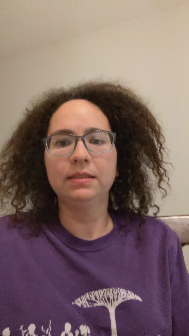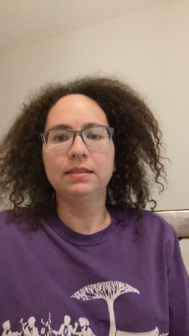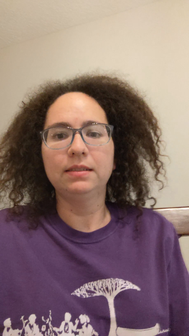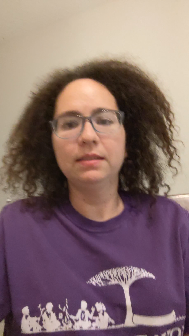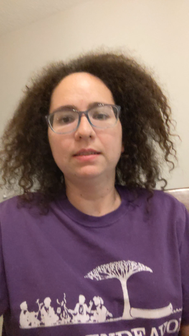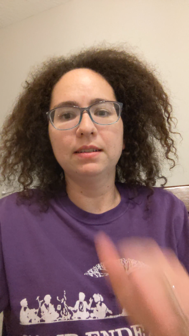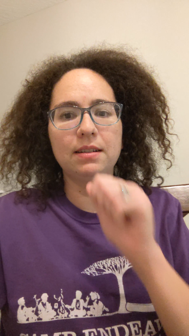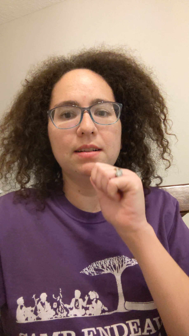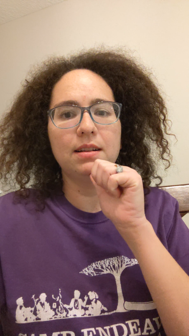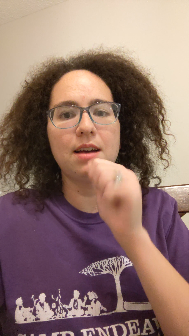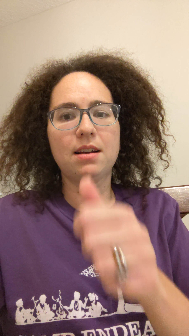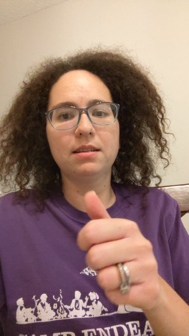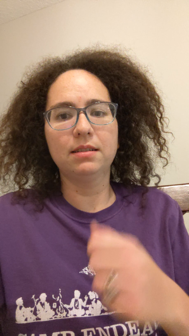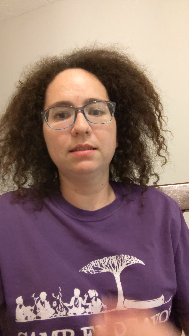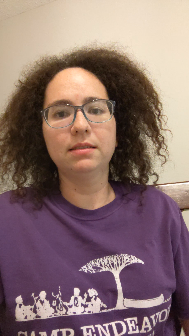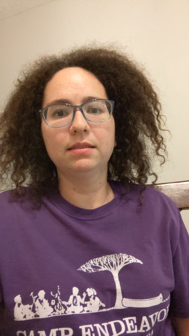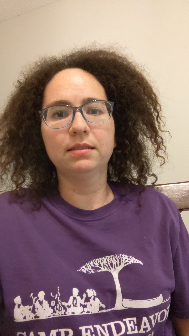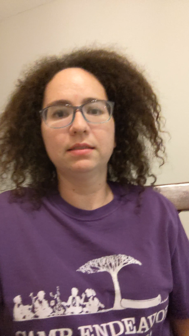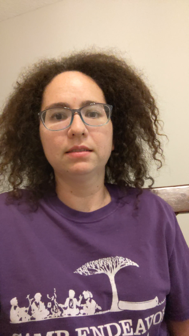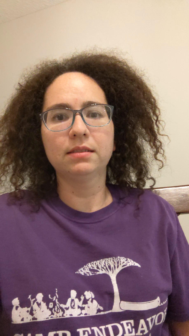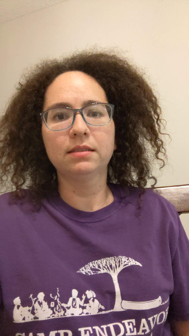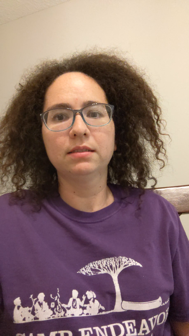don't